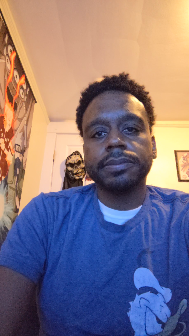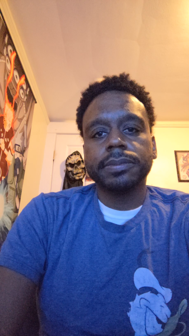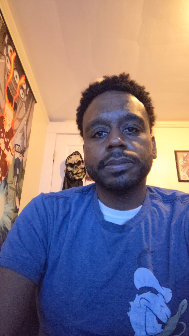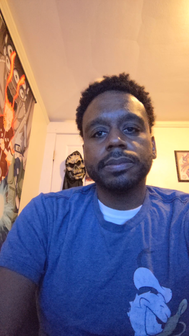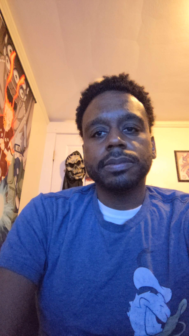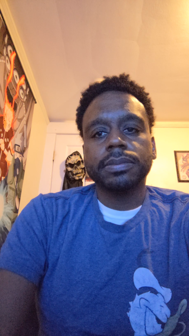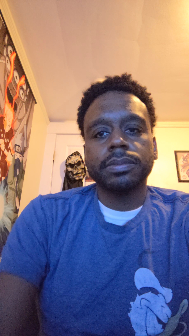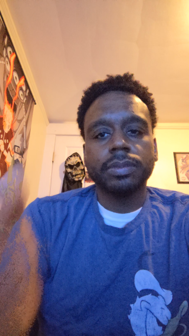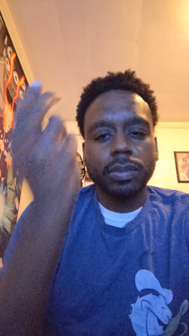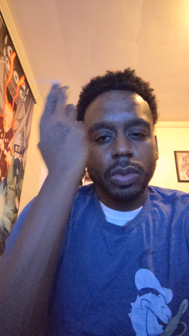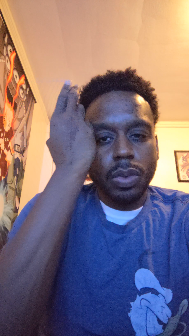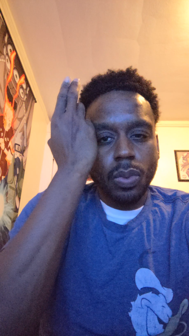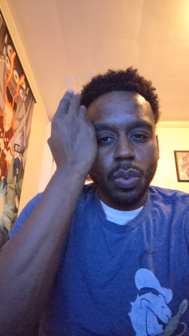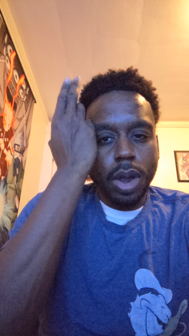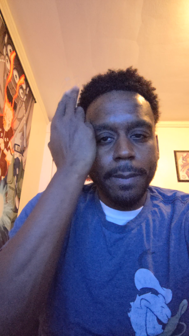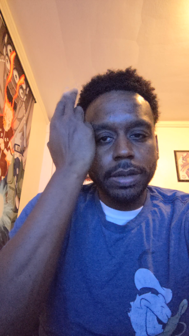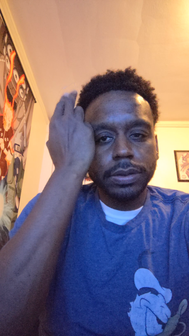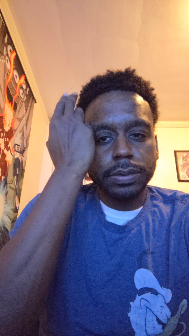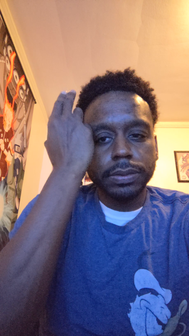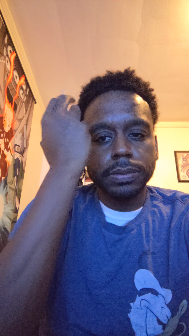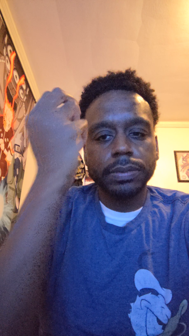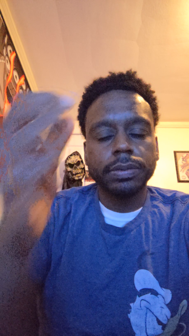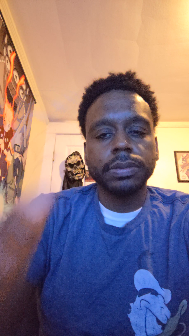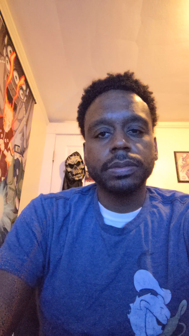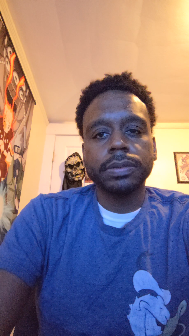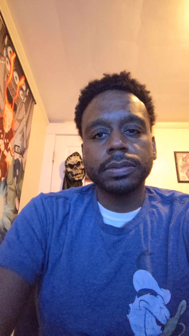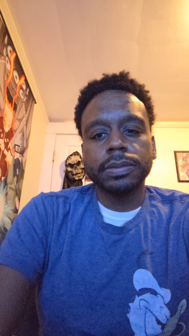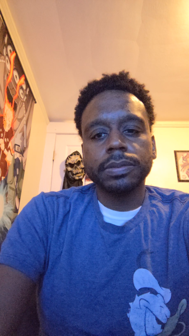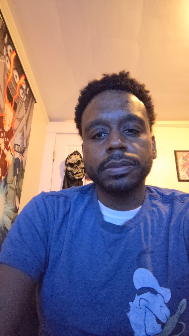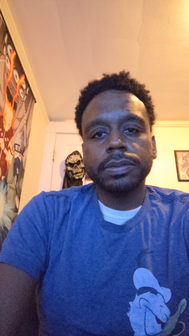rabbit